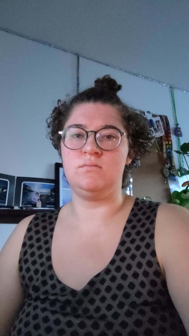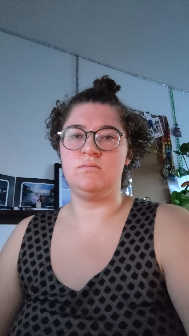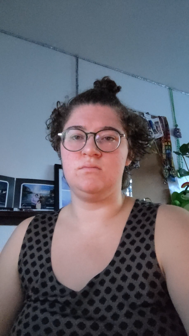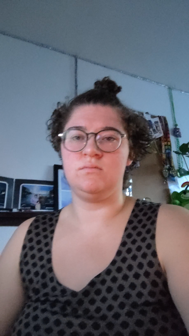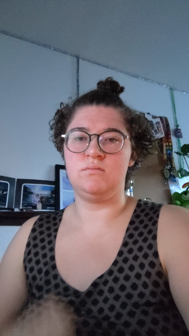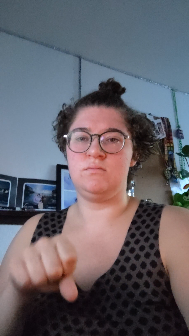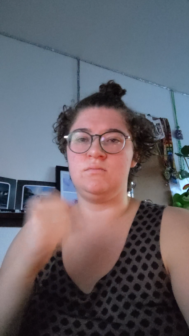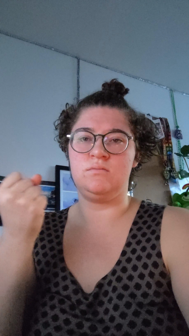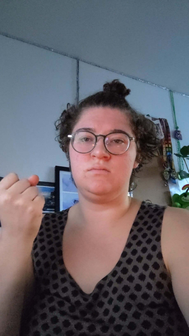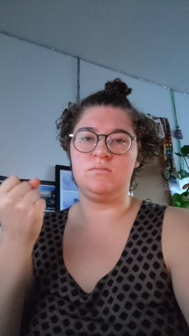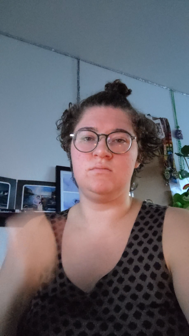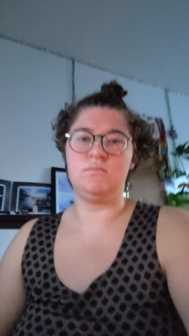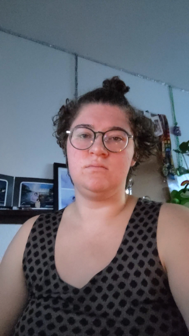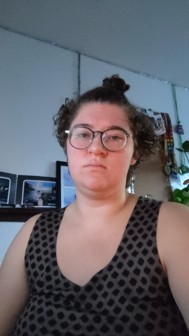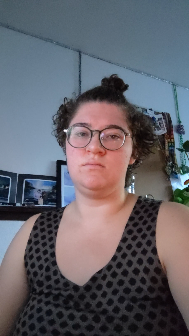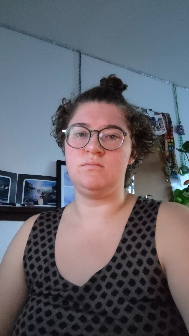broken